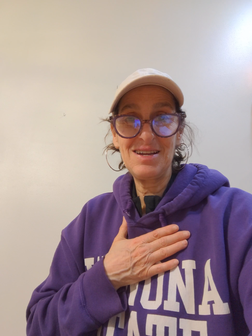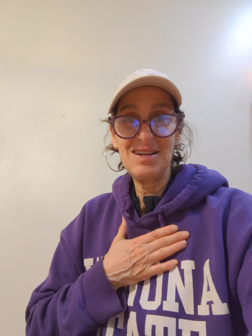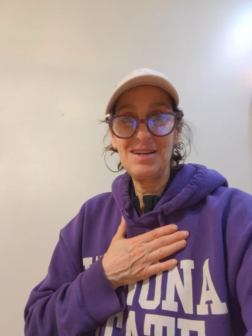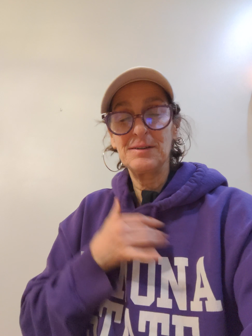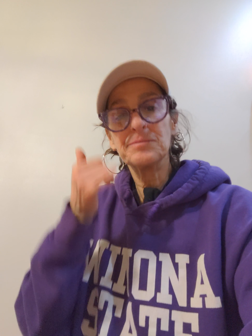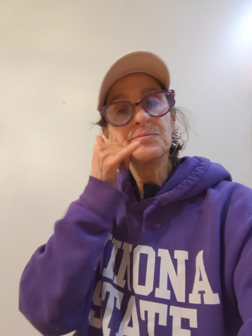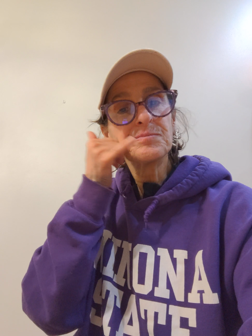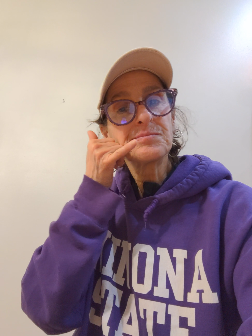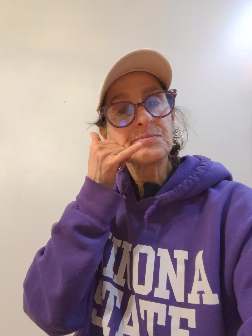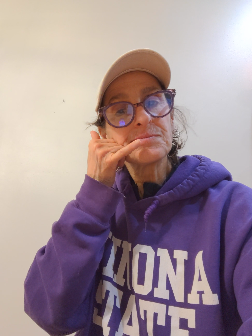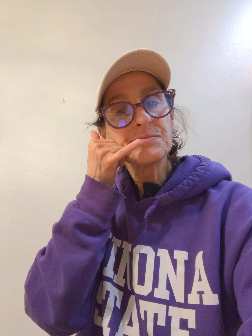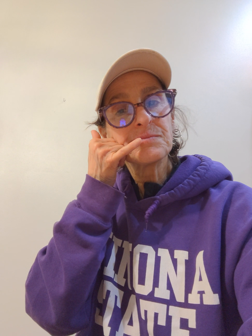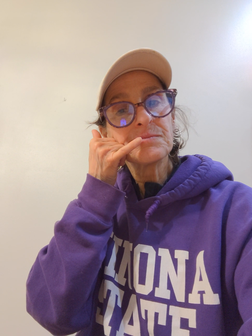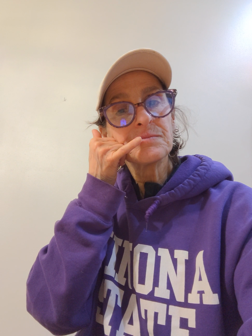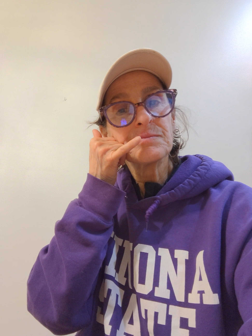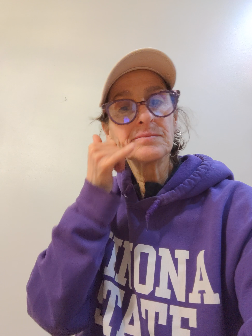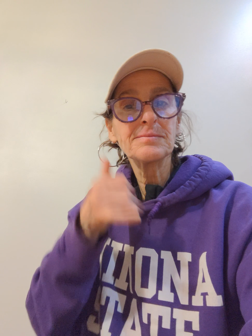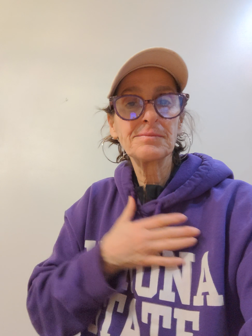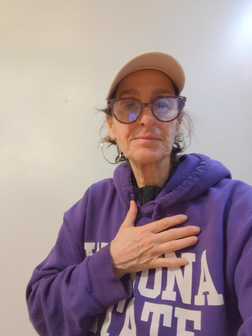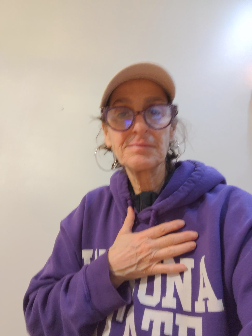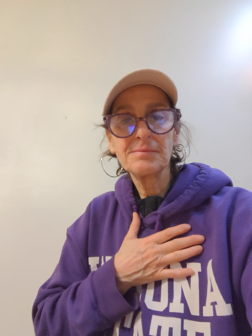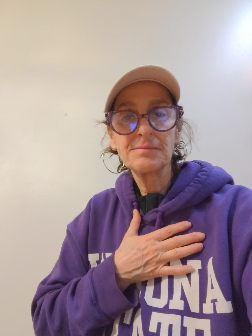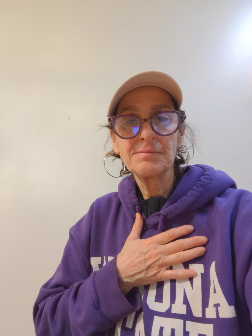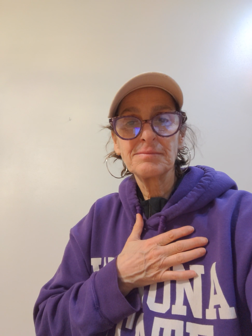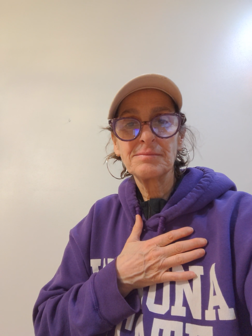call on the phone